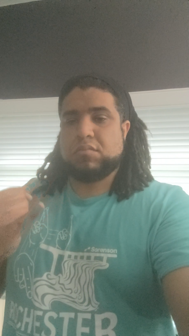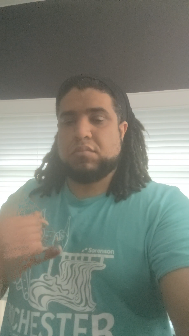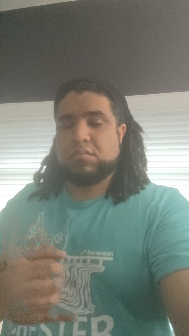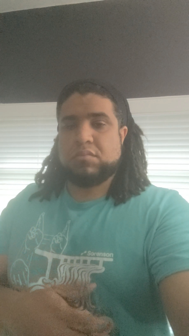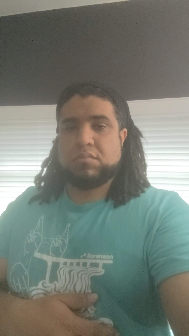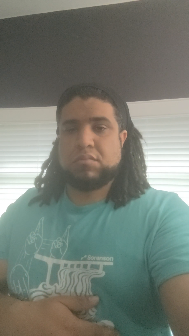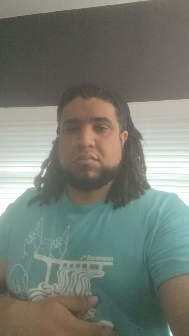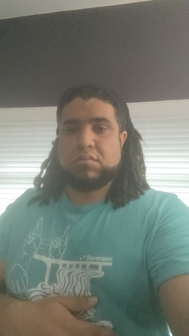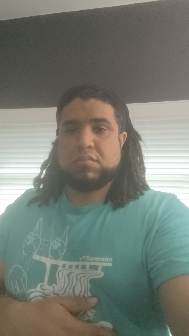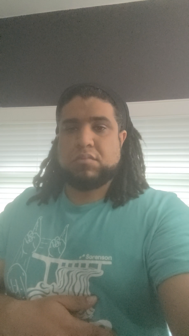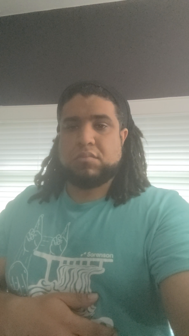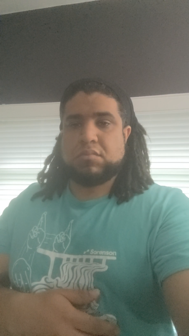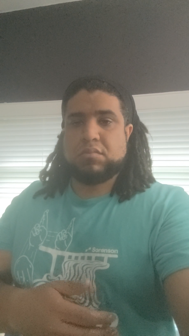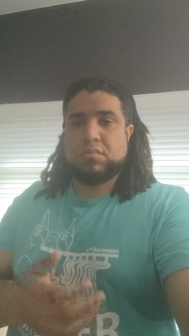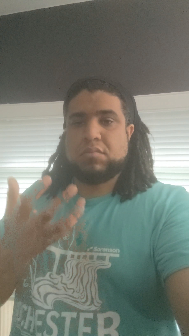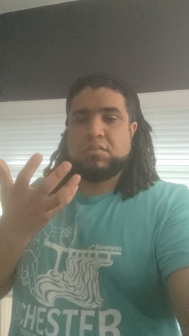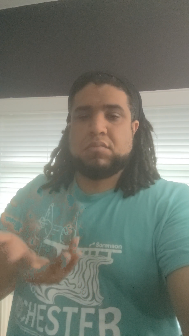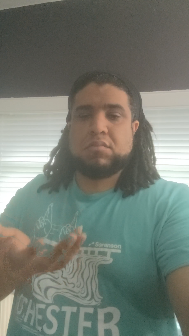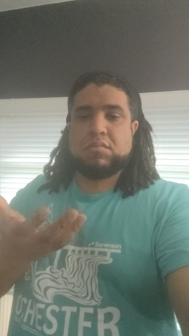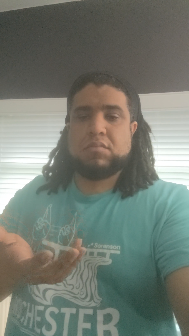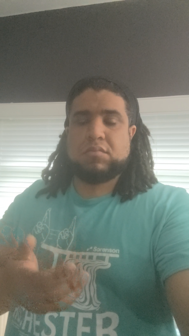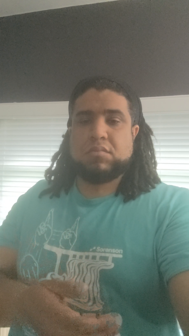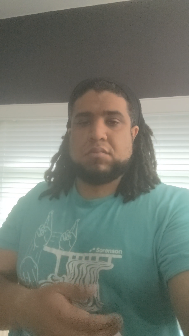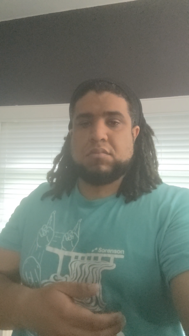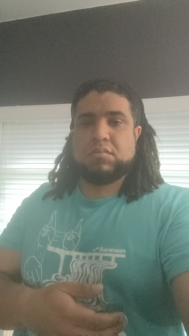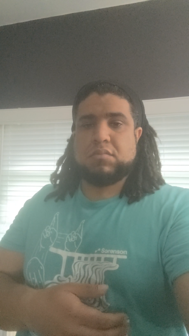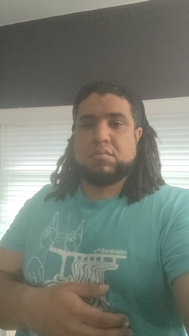heavy